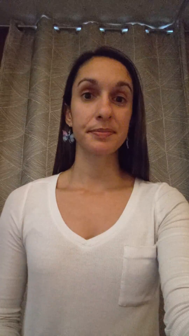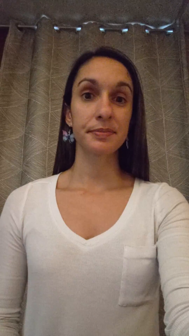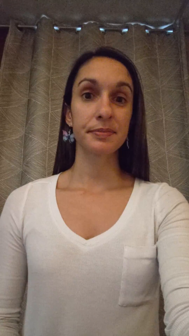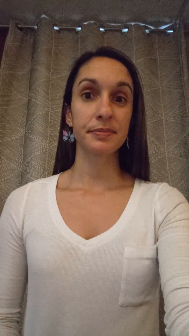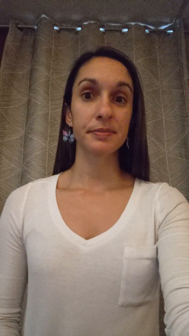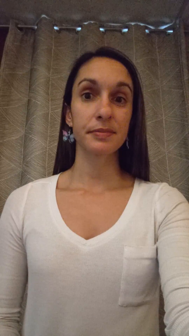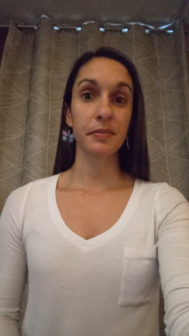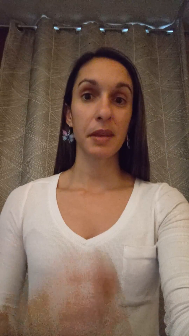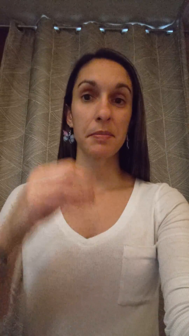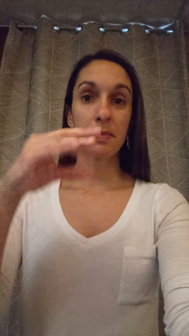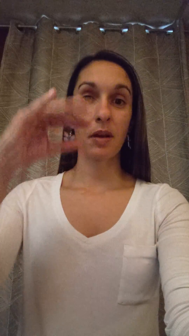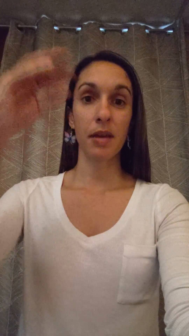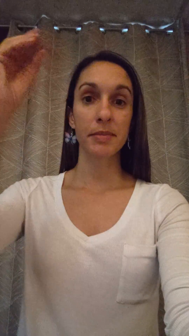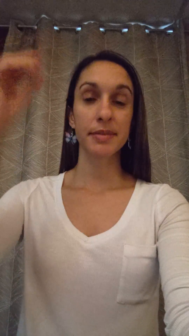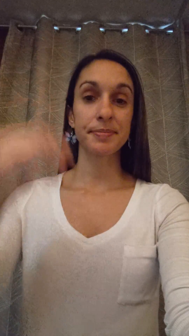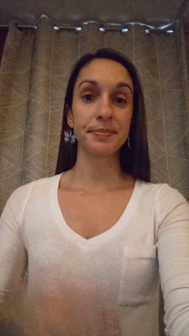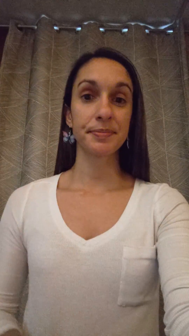bubbles